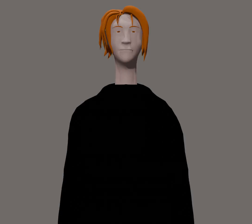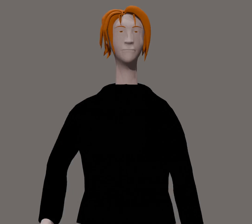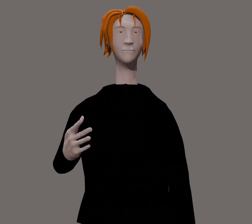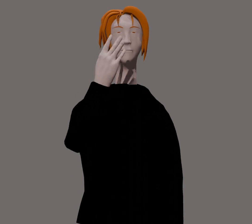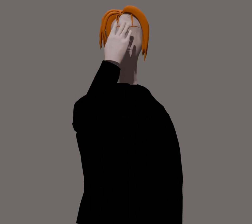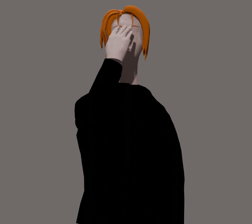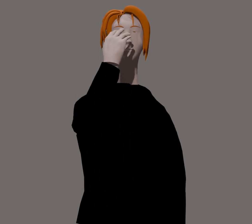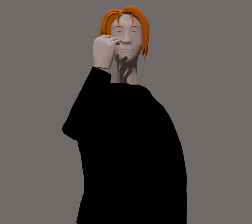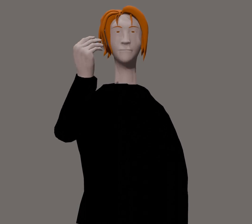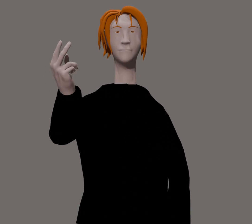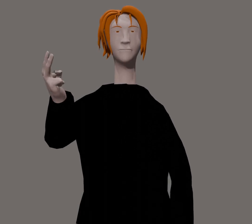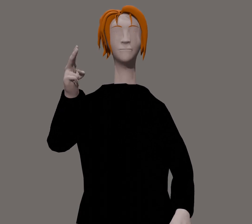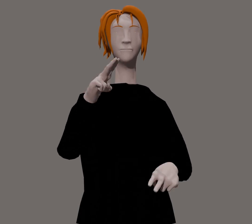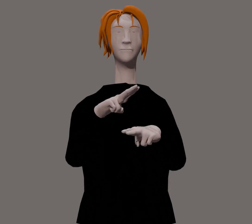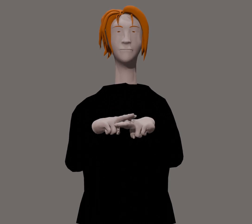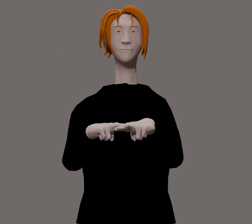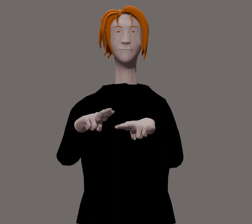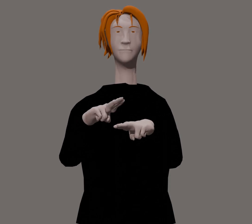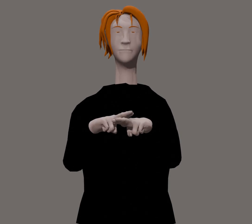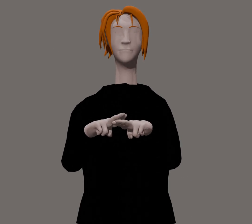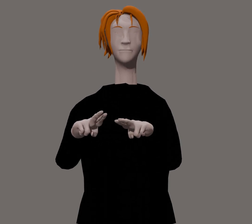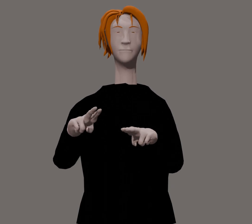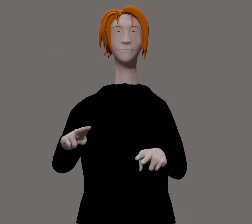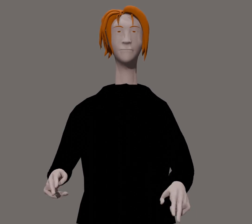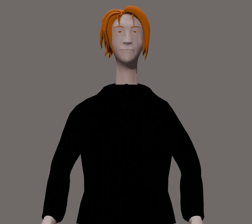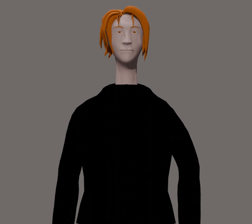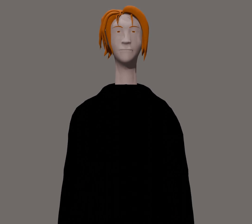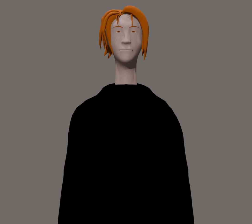Bullet Train